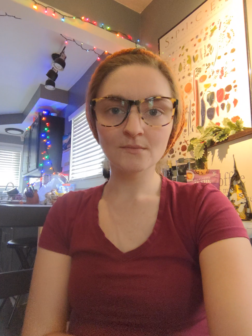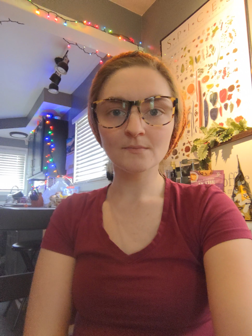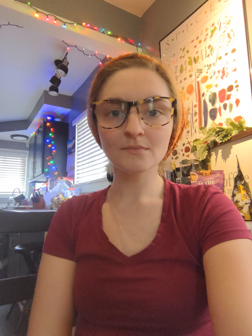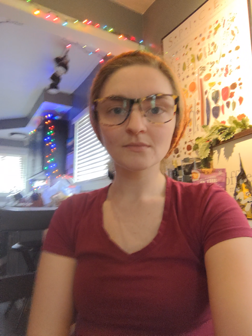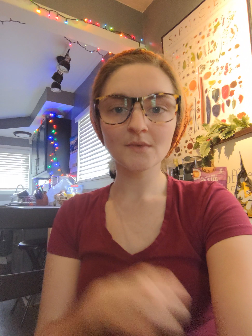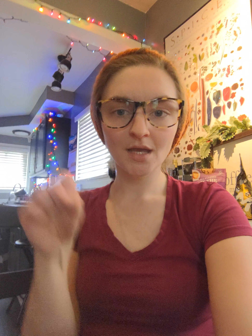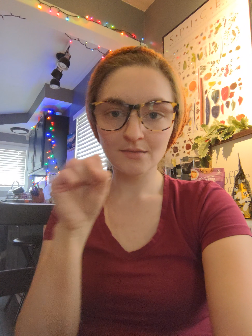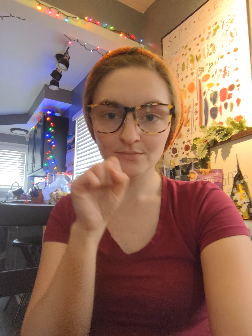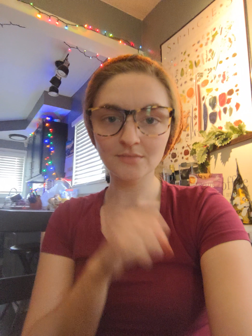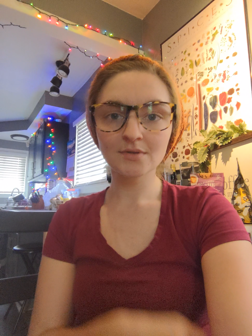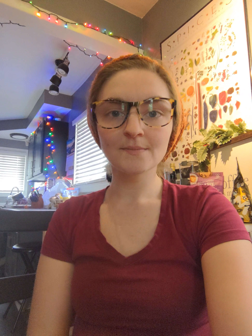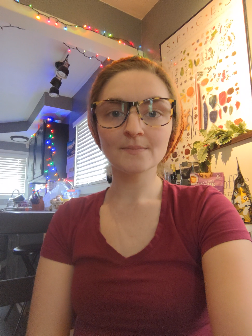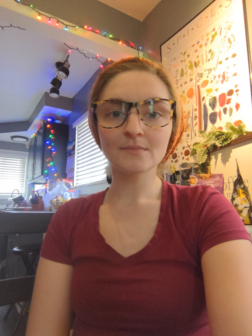carrot